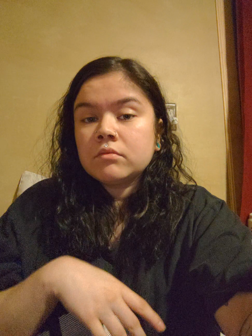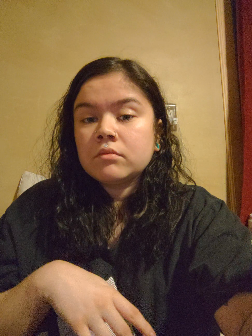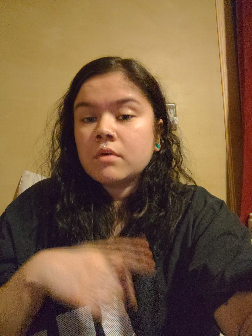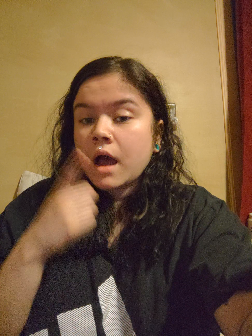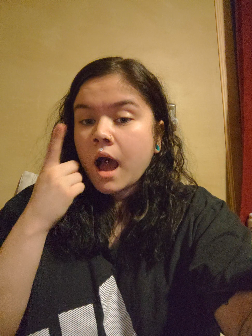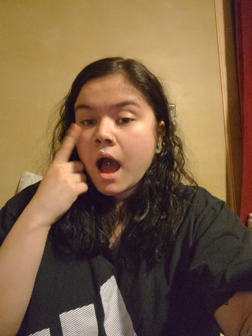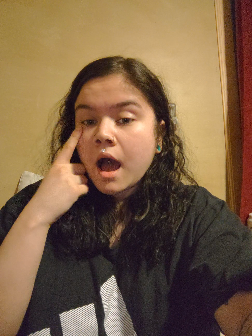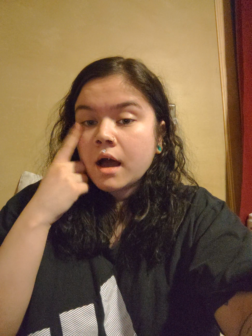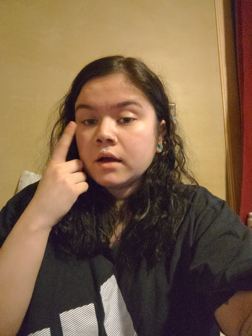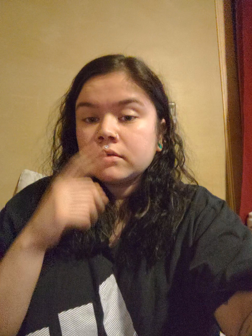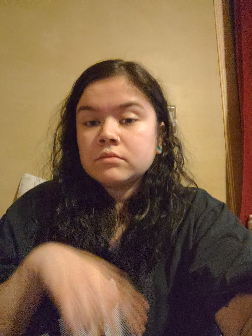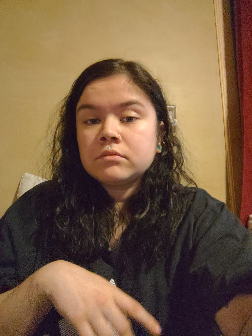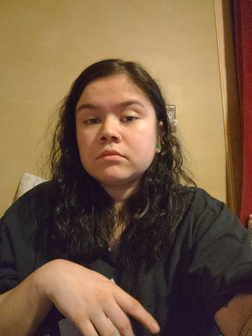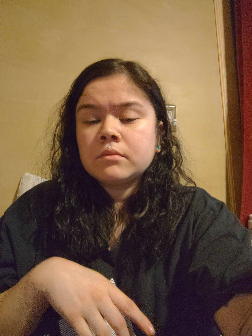eye